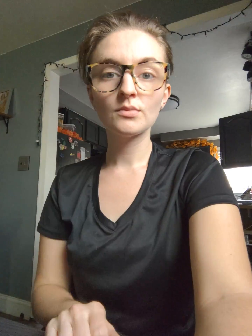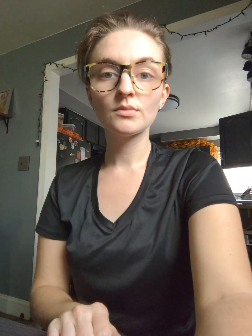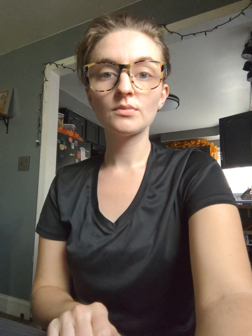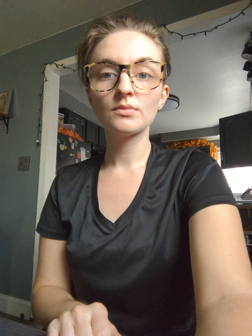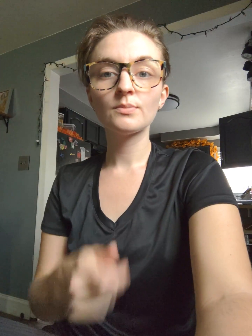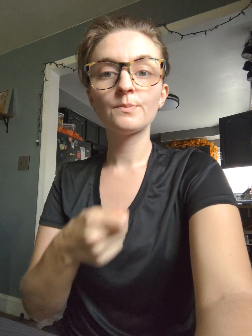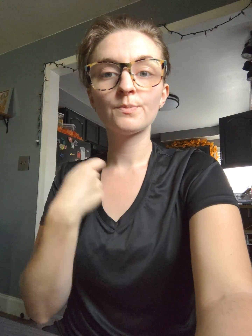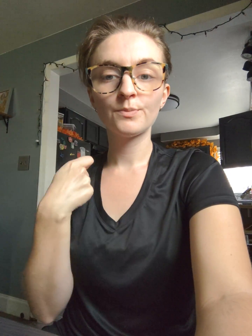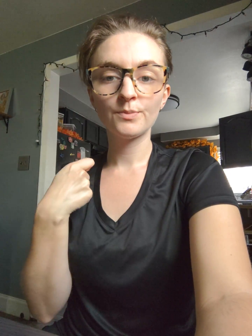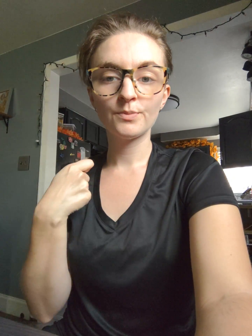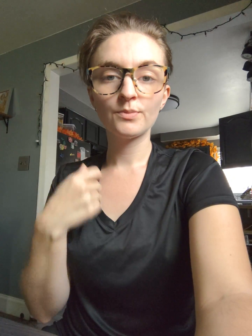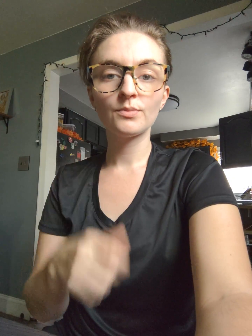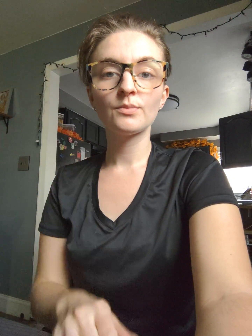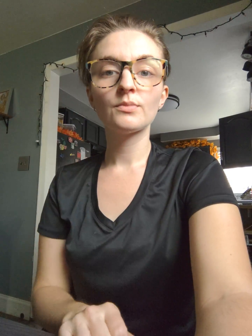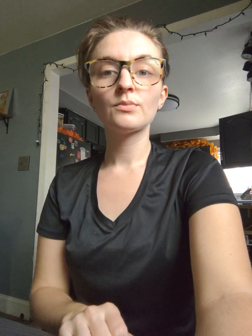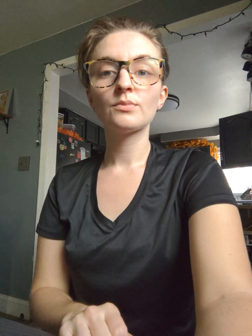pull